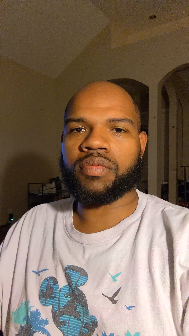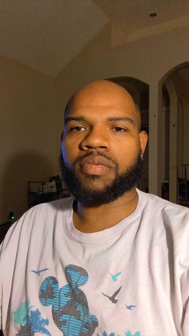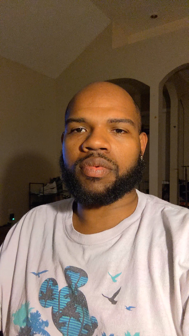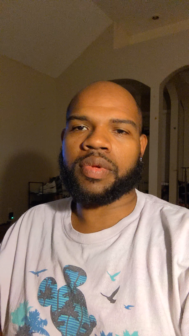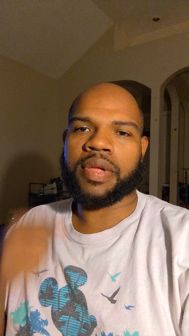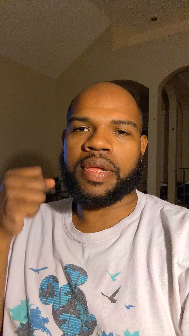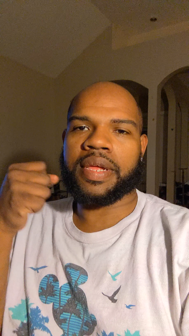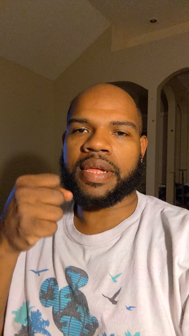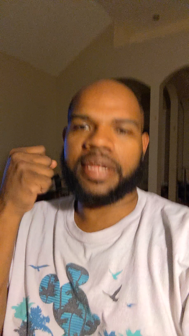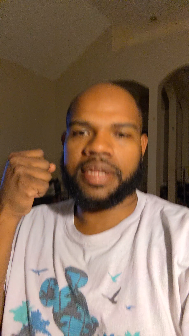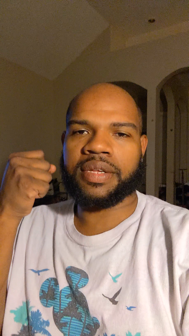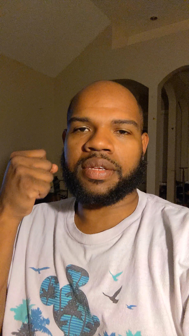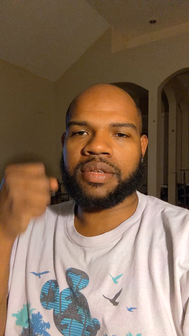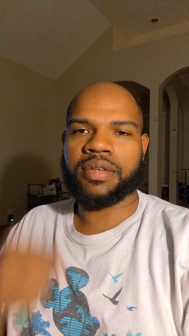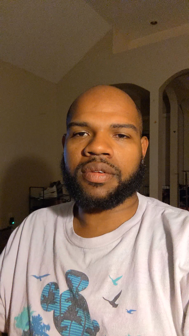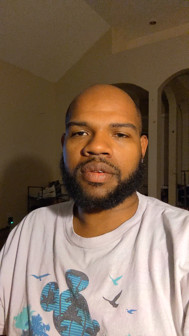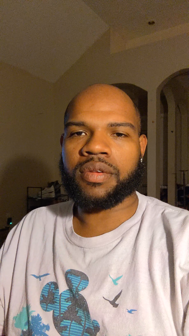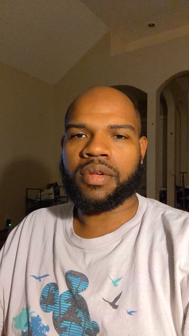hit